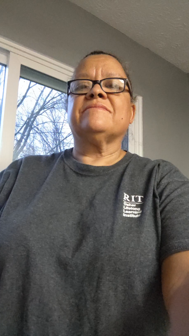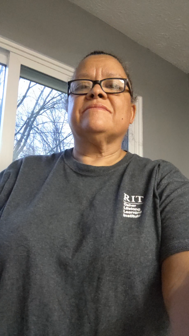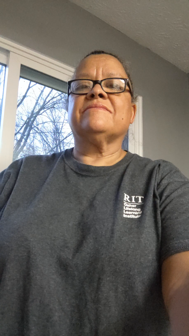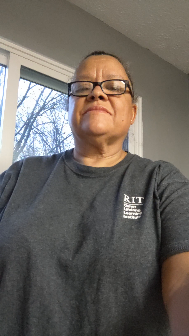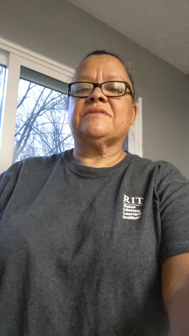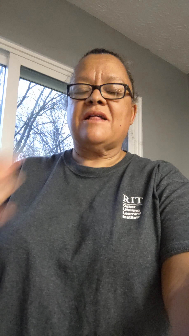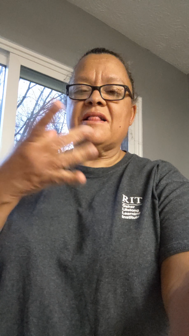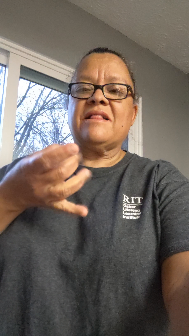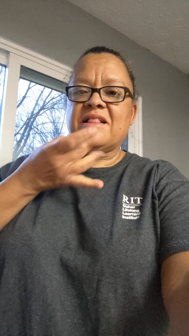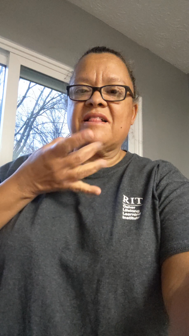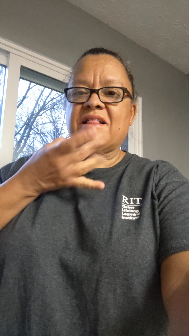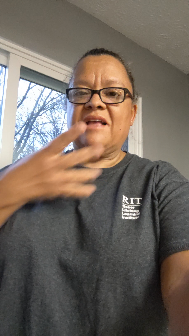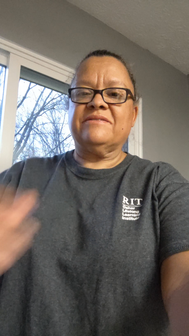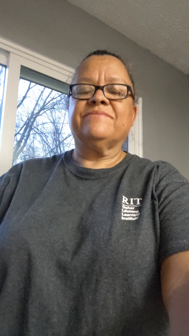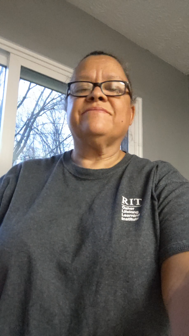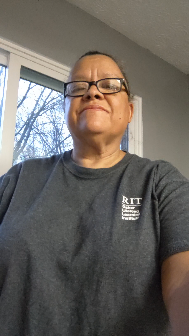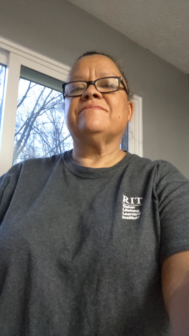light bulb